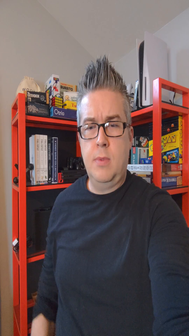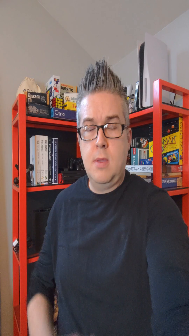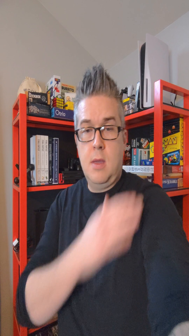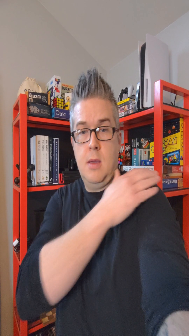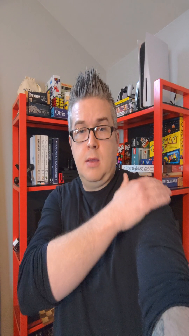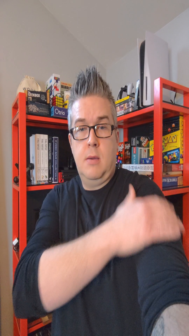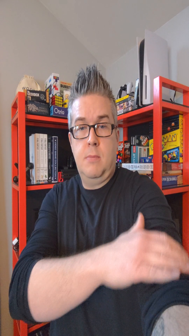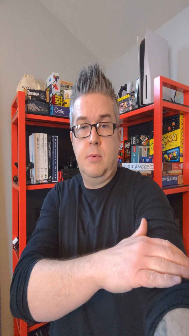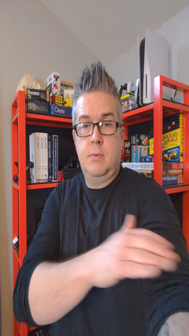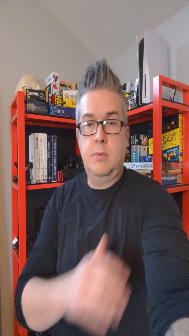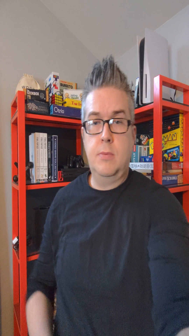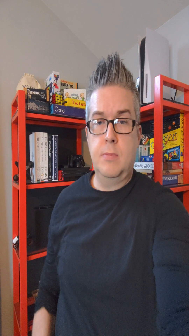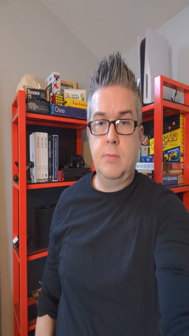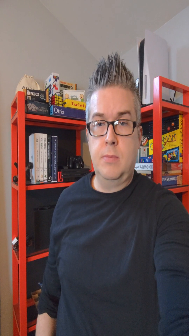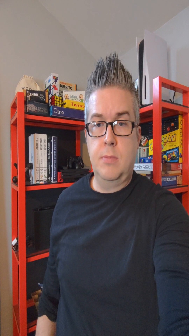arm